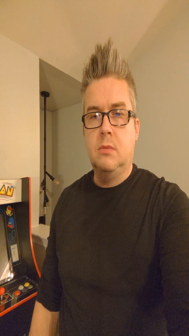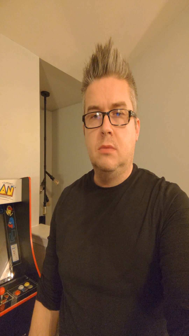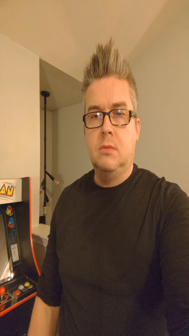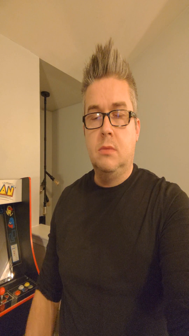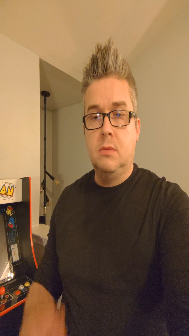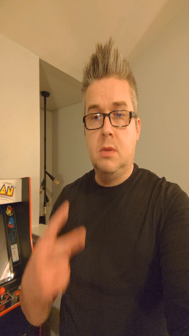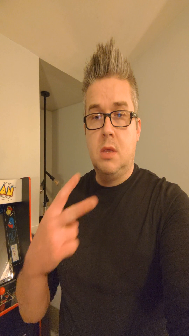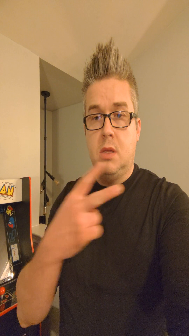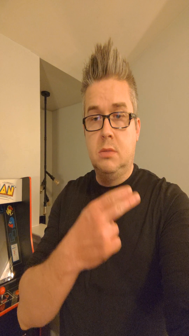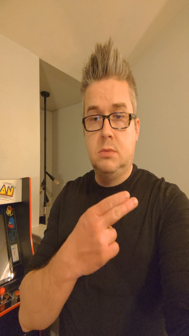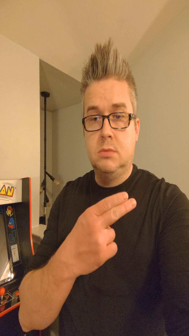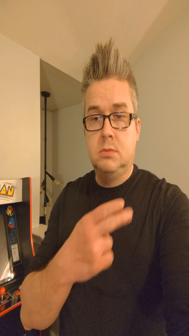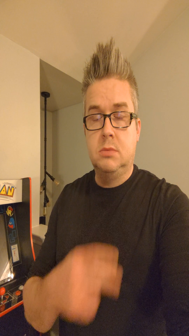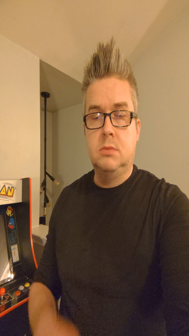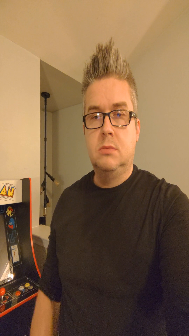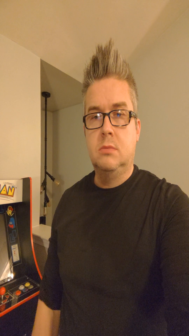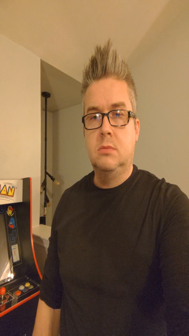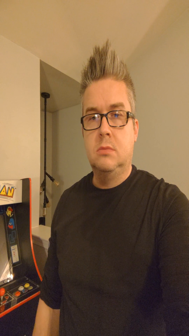cut